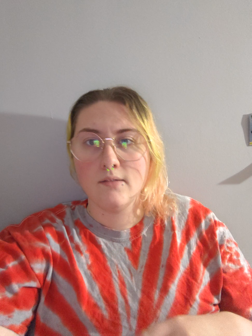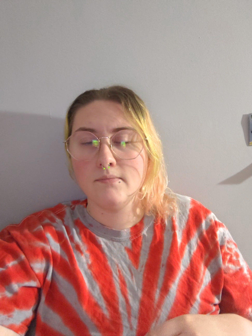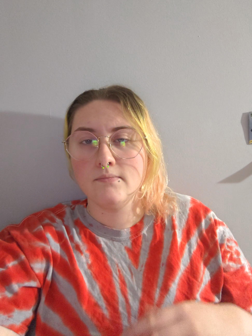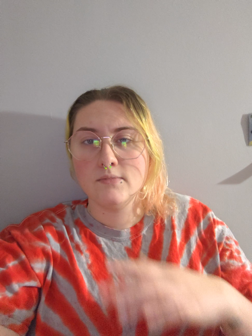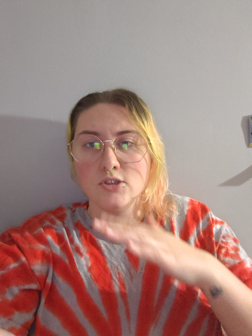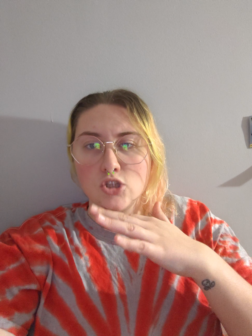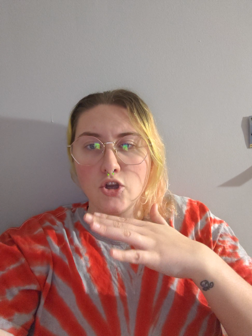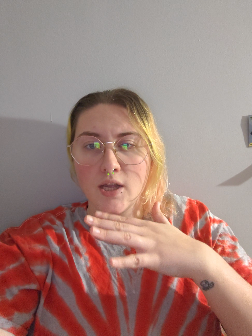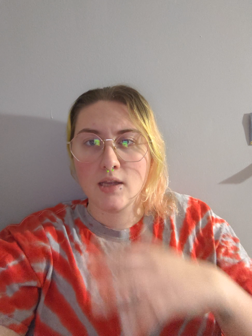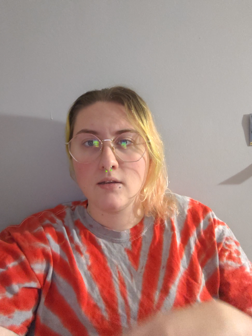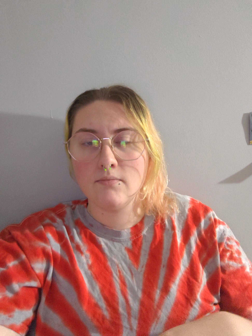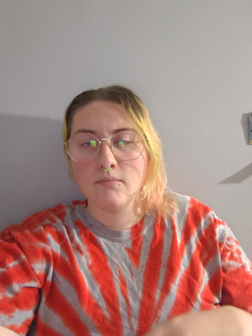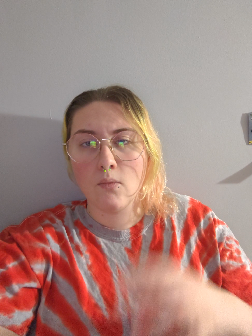dirty